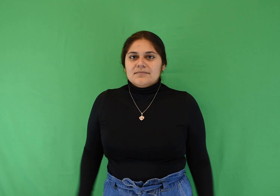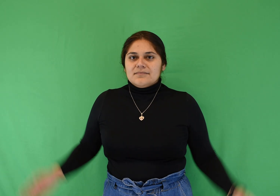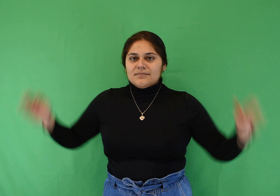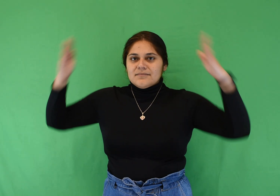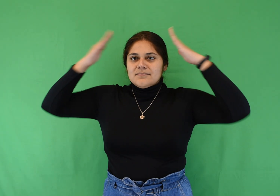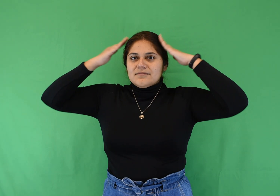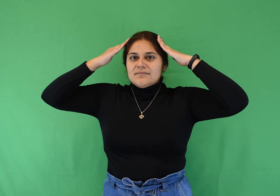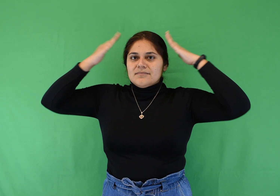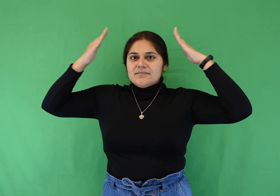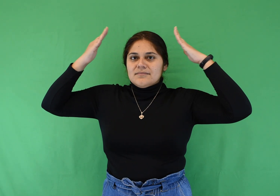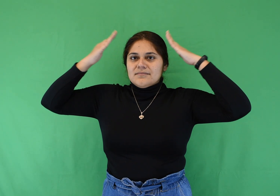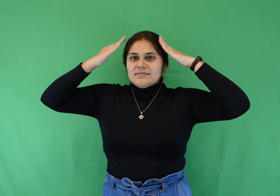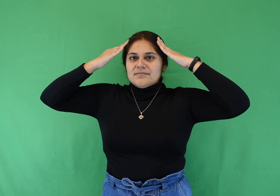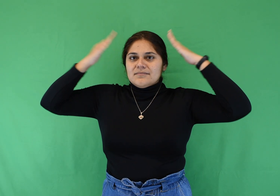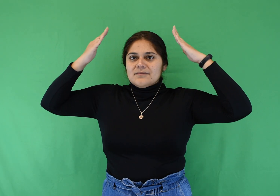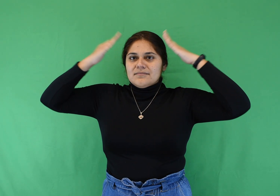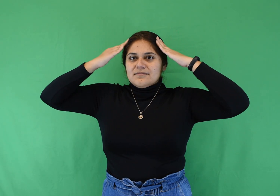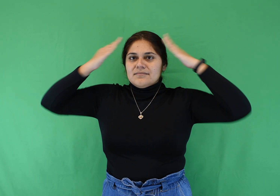cabeza